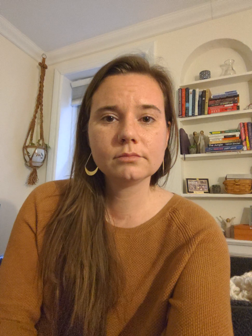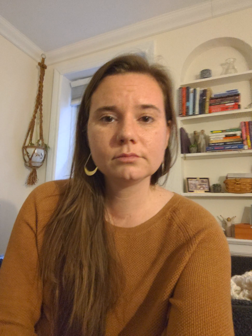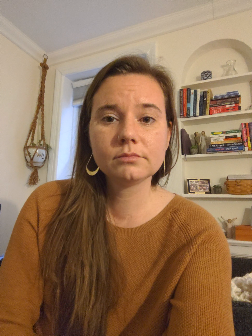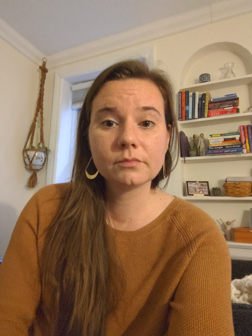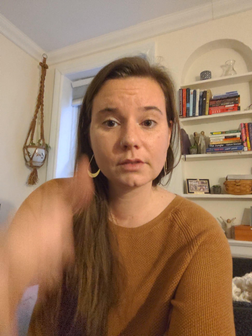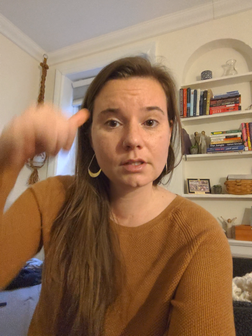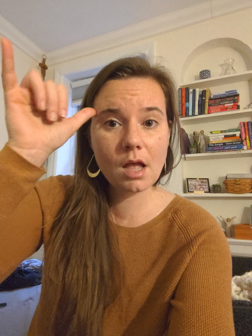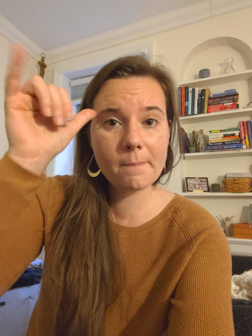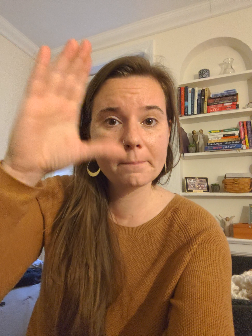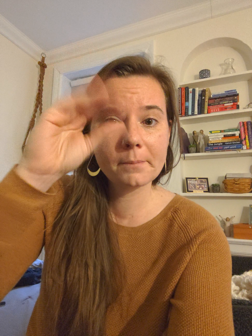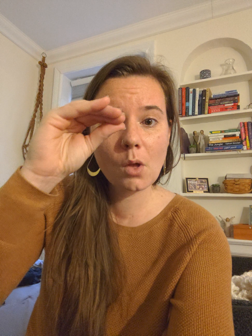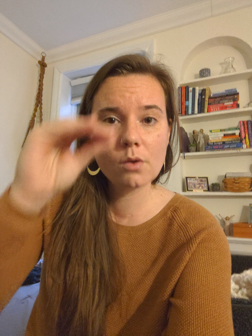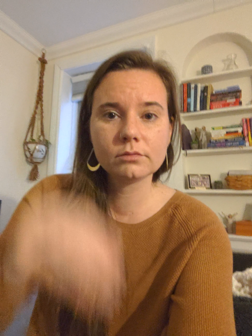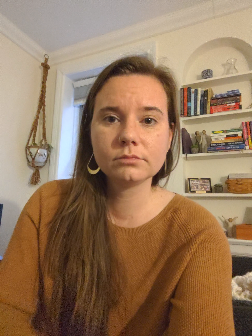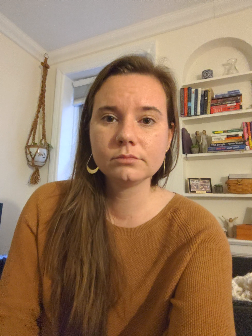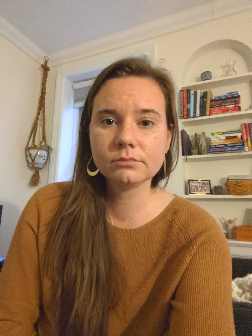cowboy